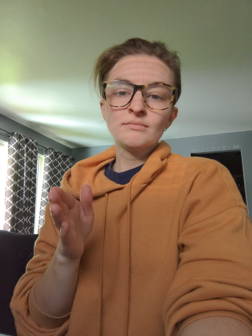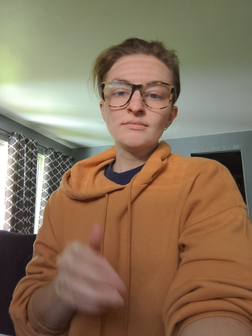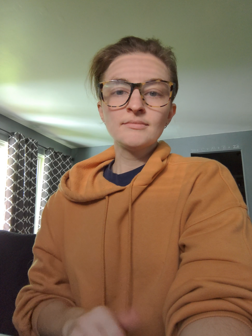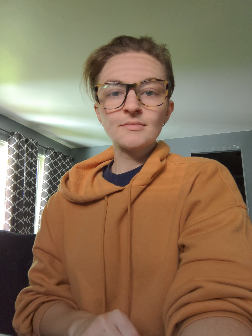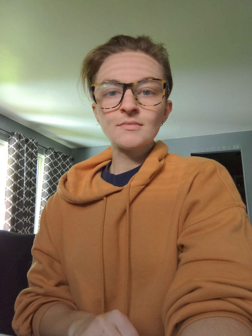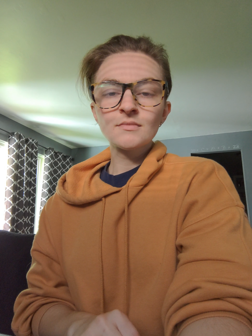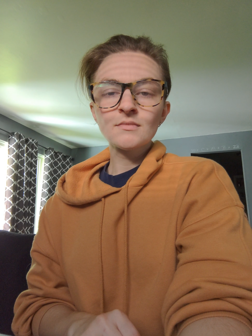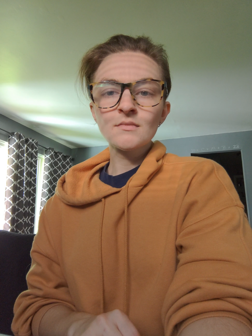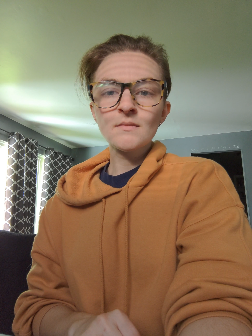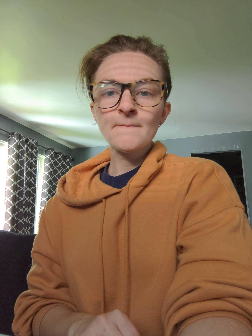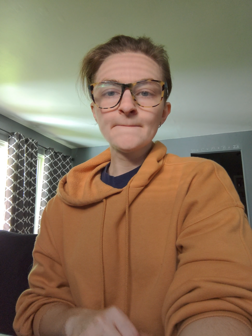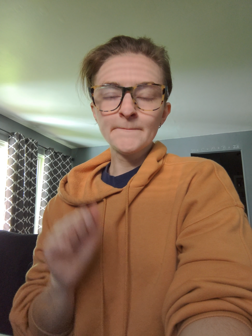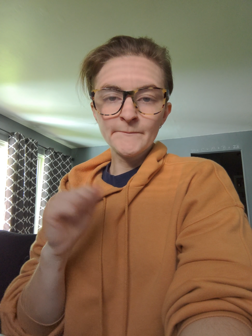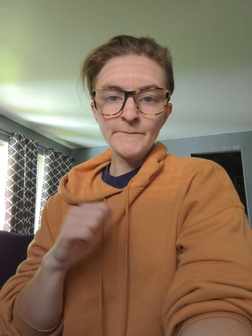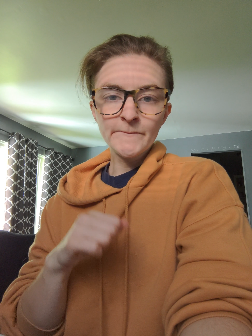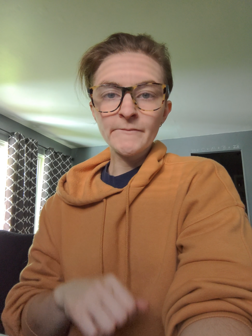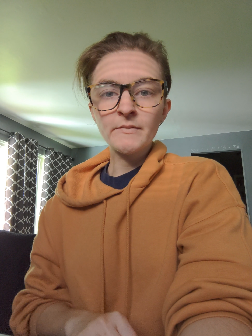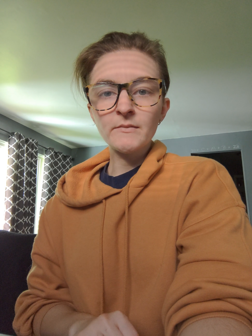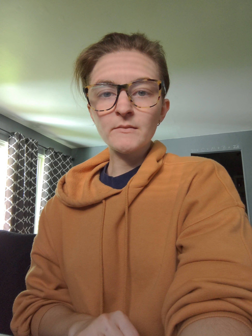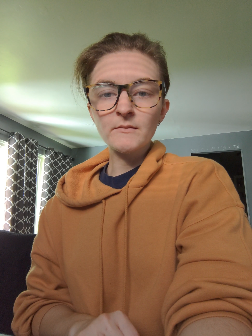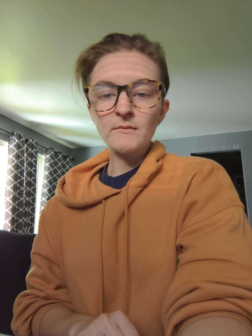rock